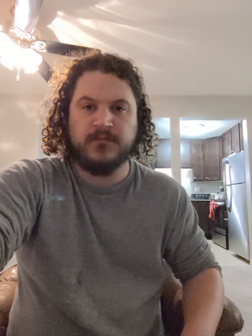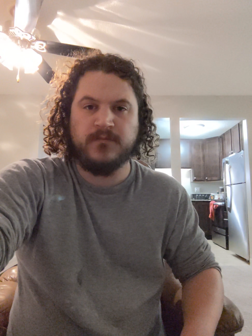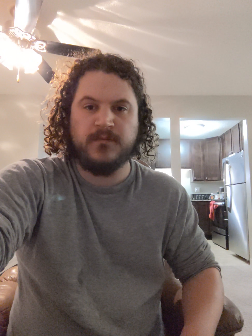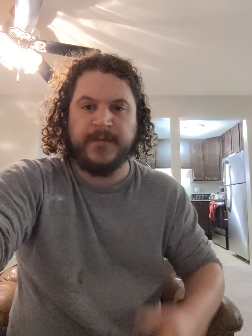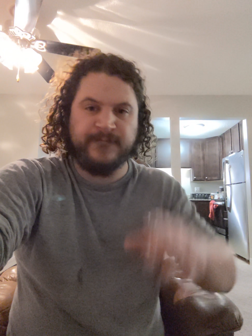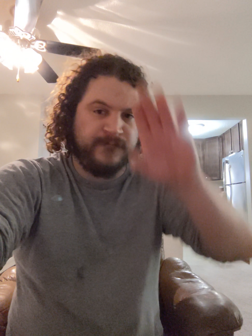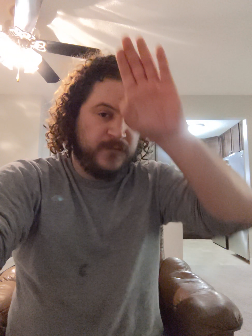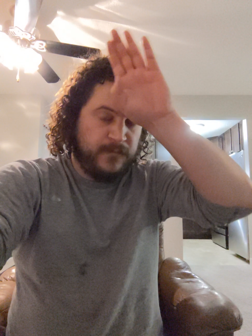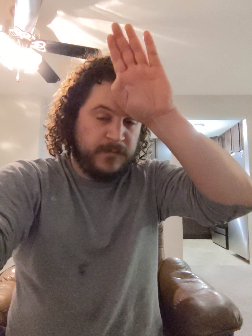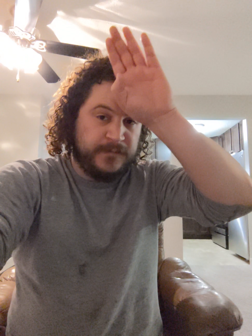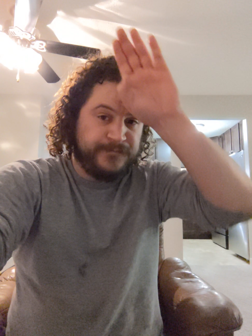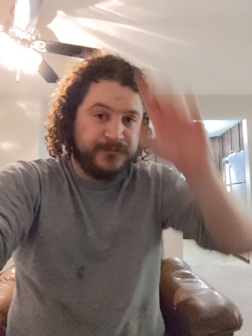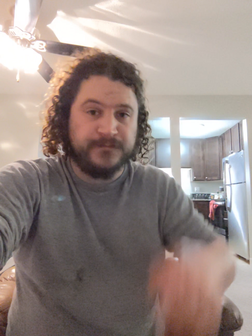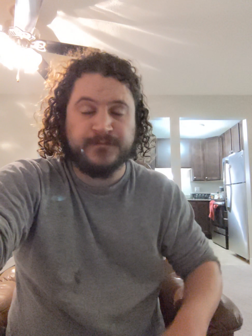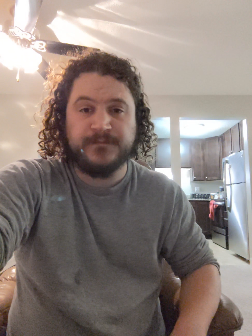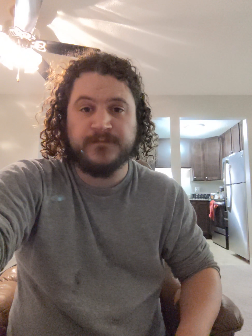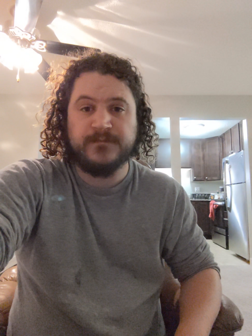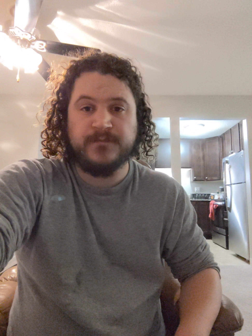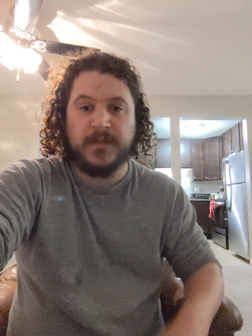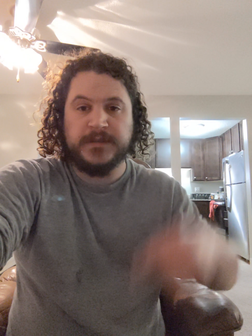fireman